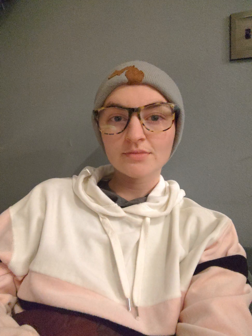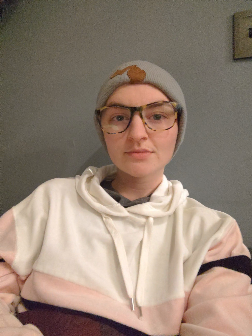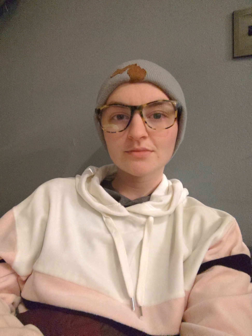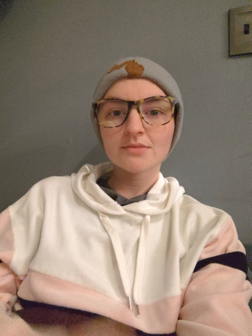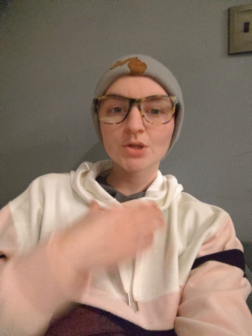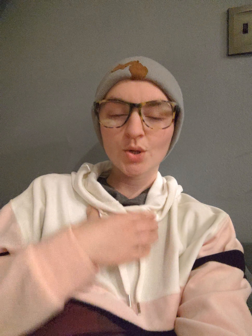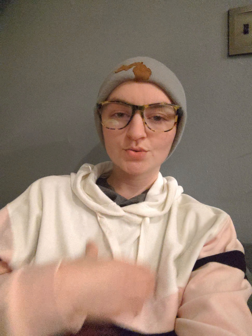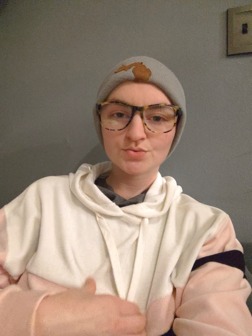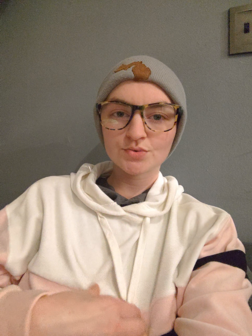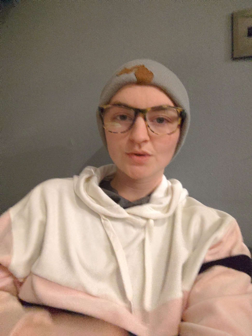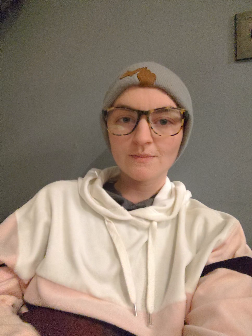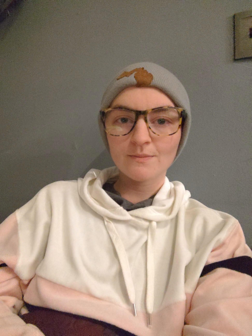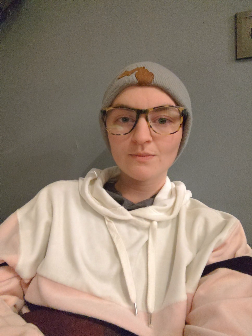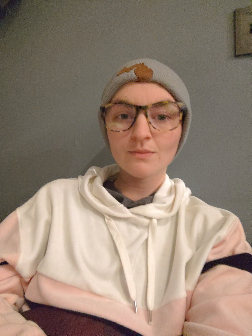hungry